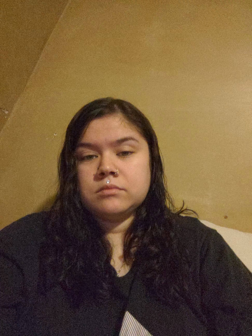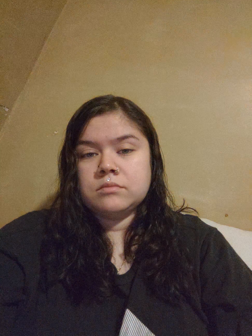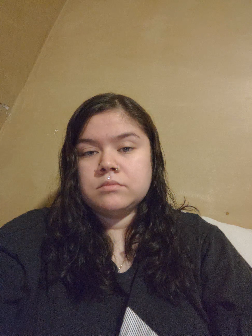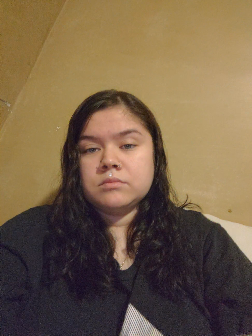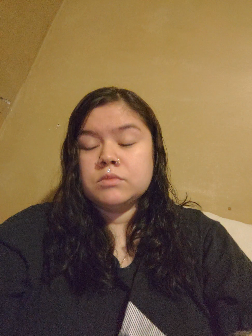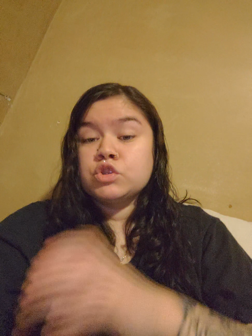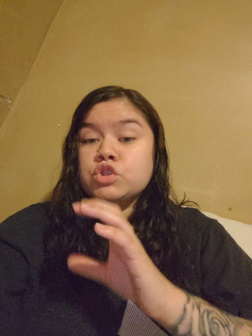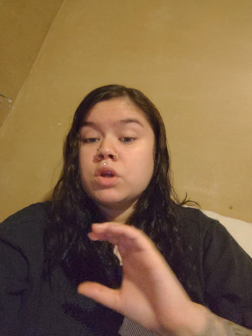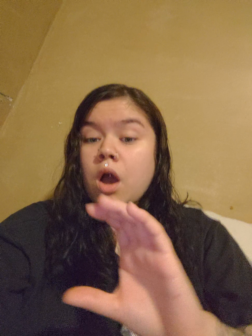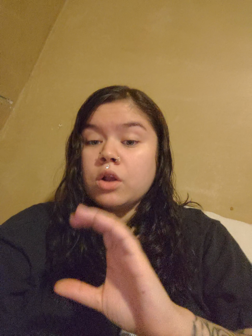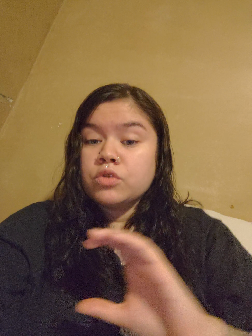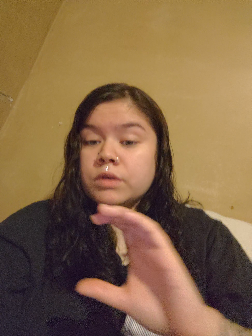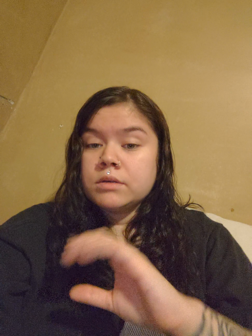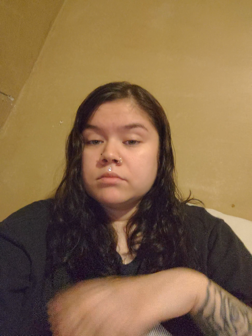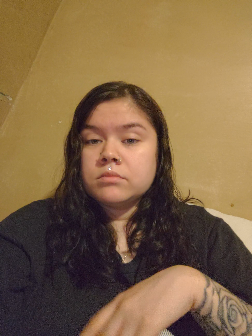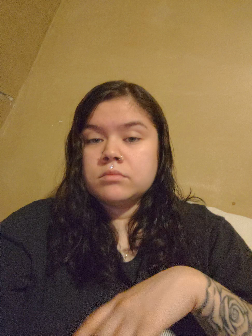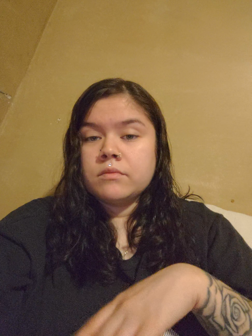chocolate